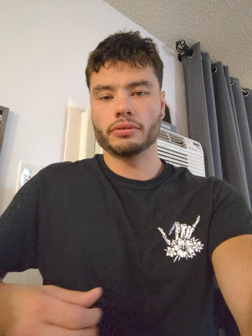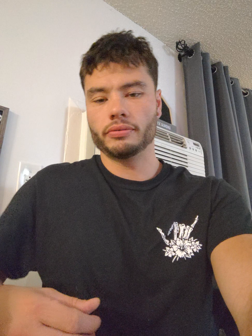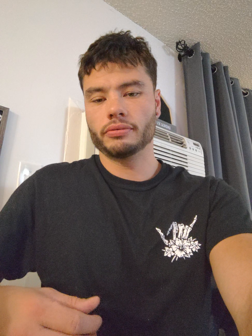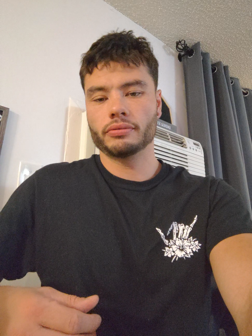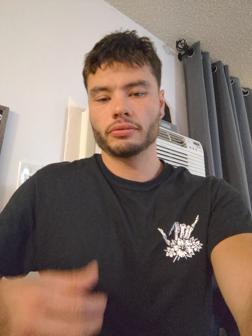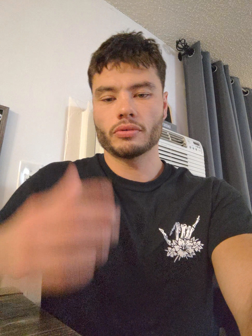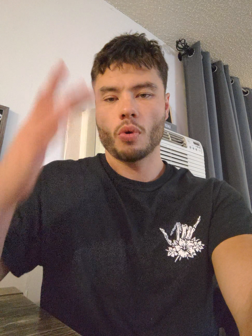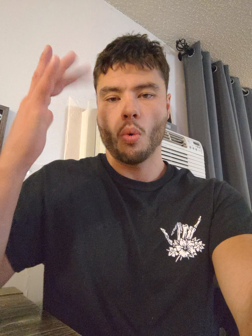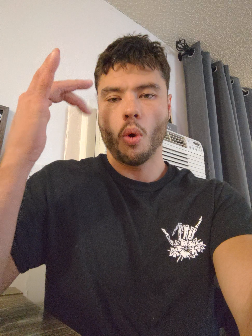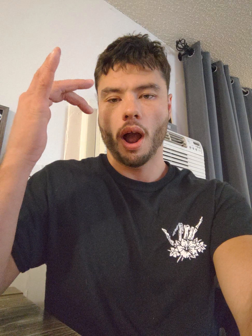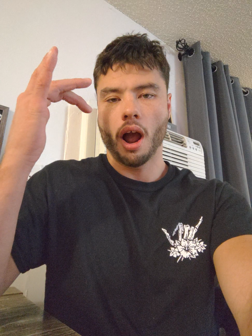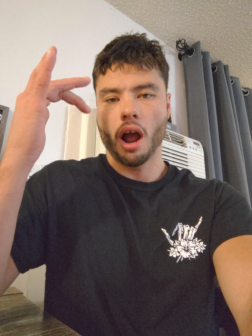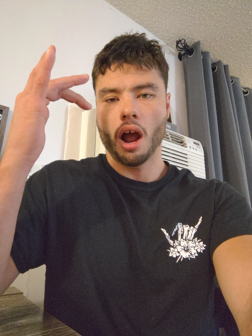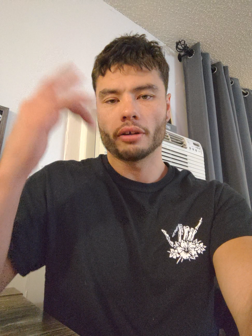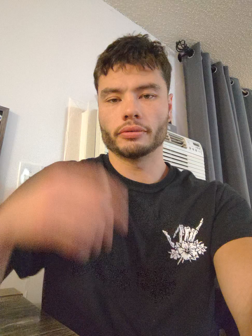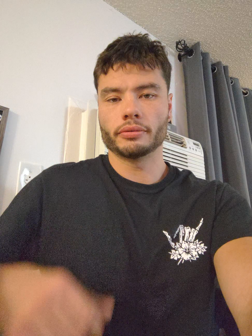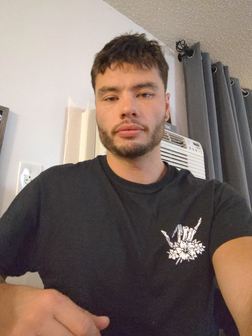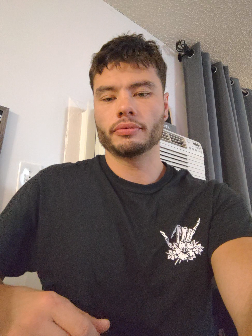why